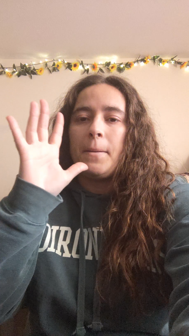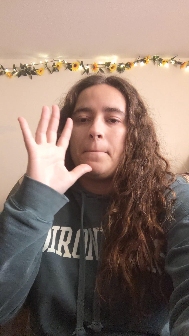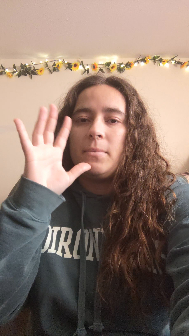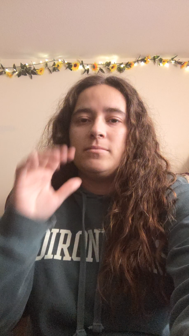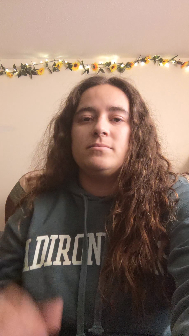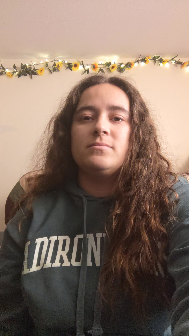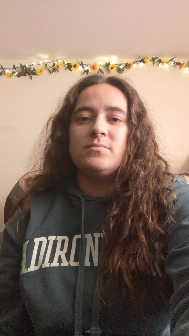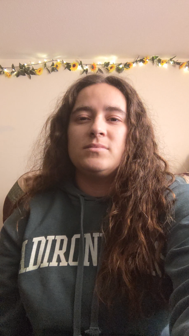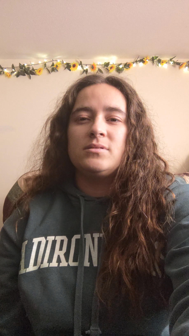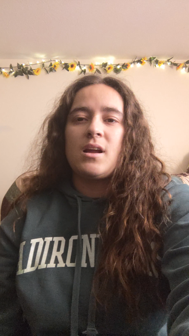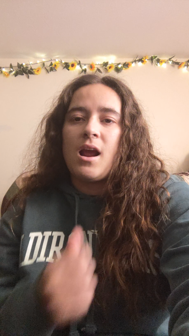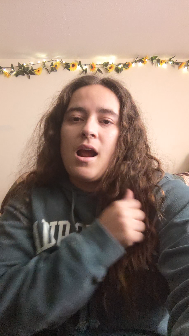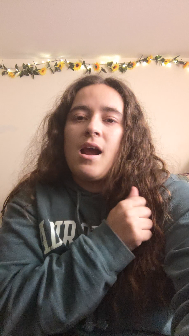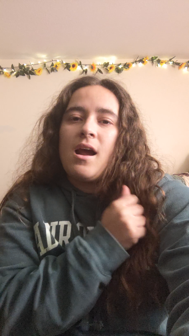hug